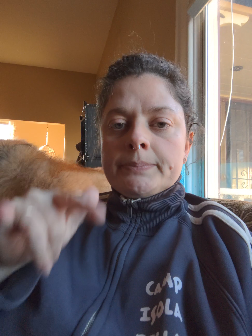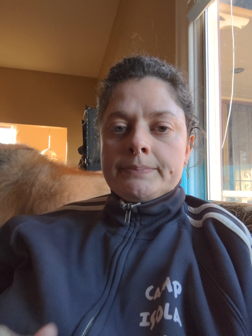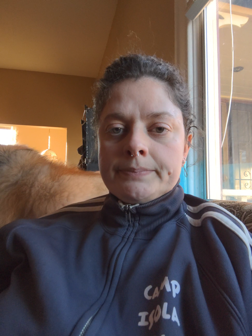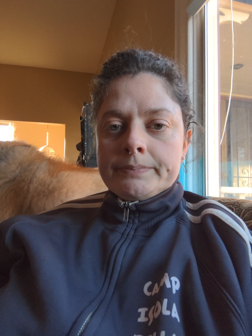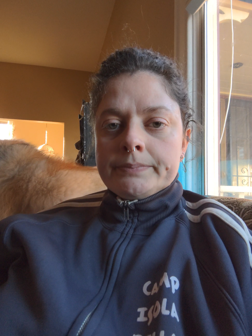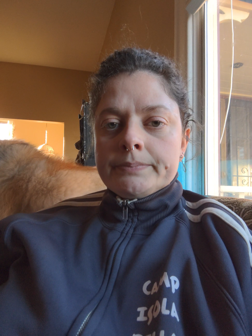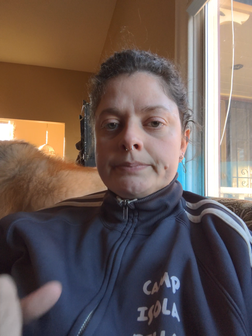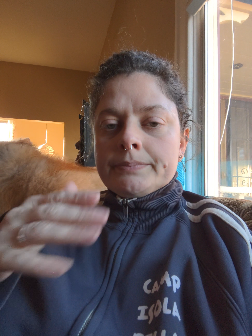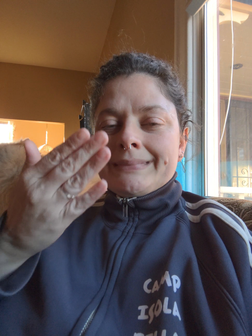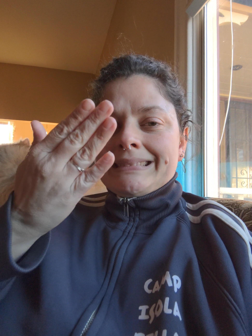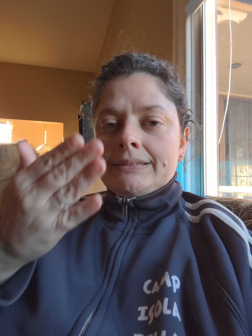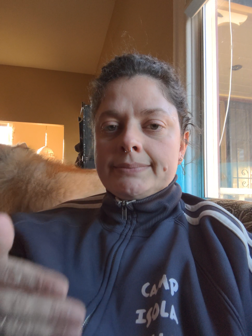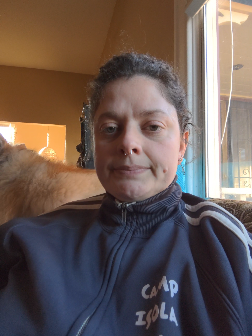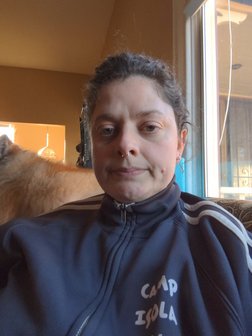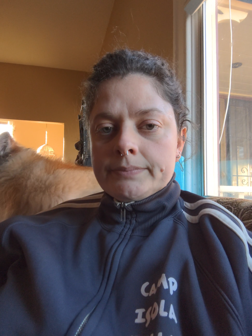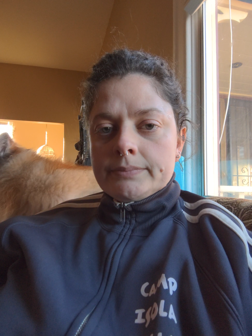mitten